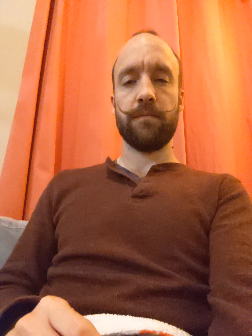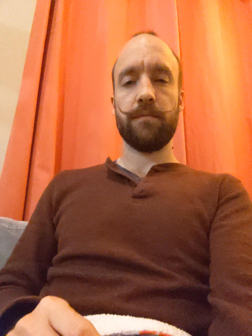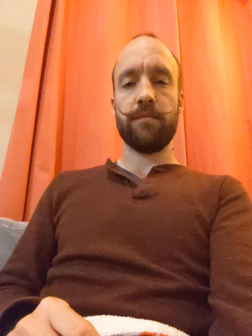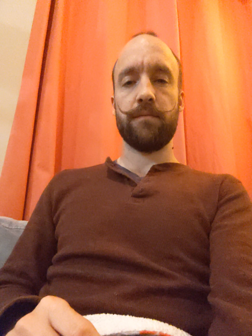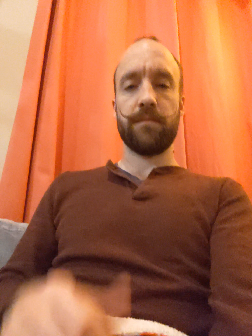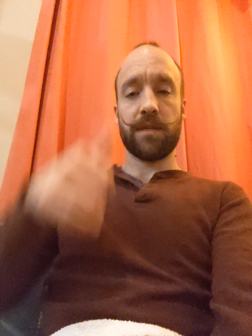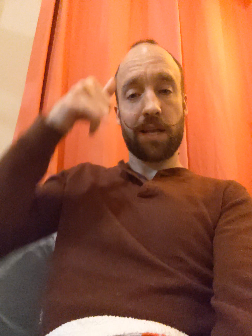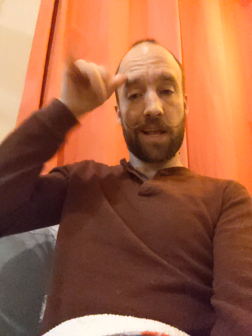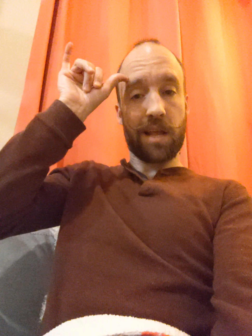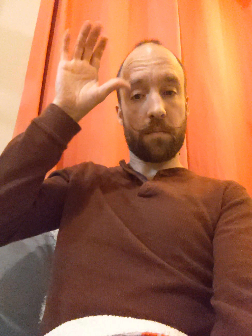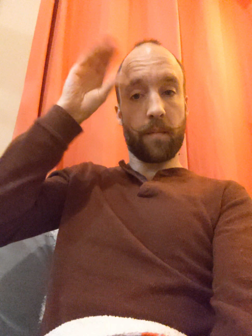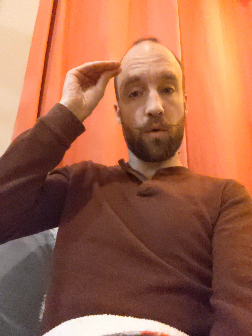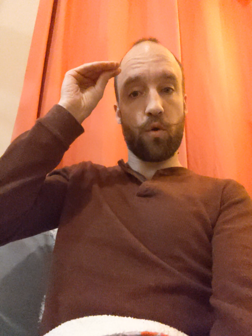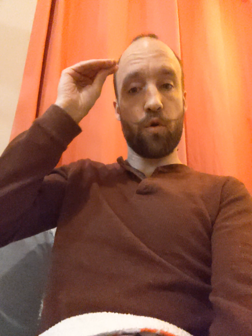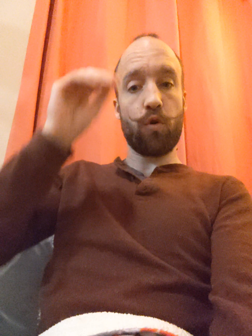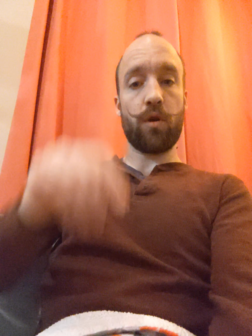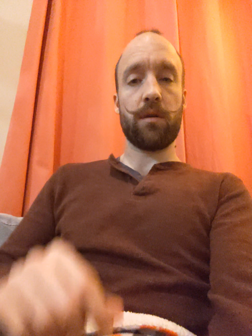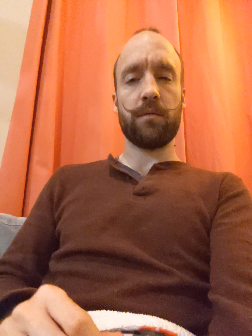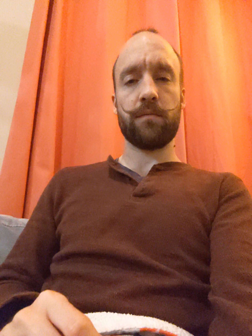cowboy